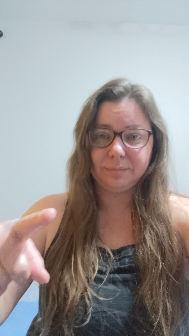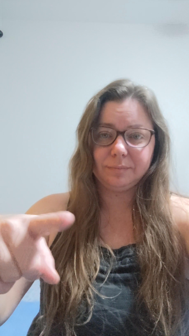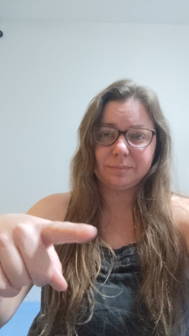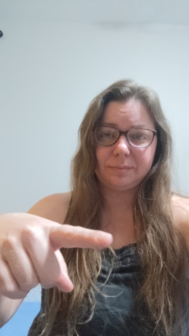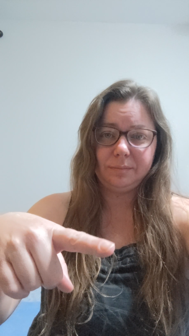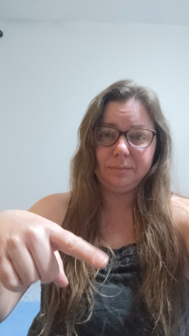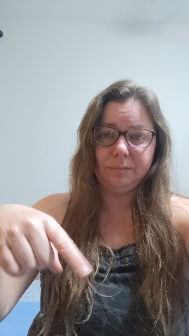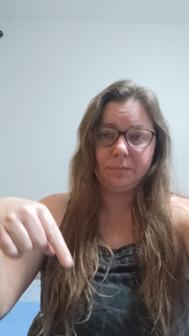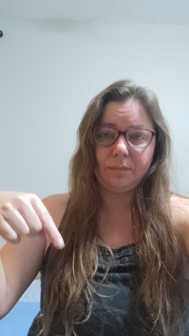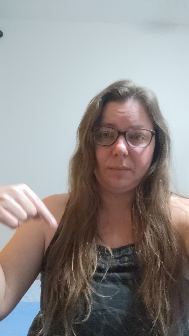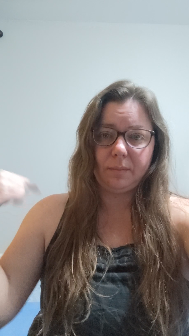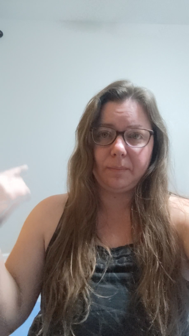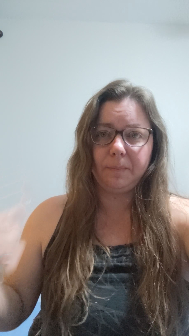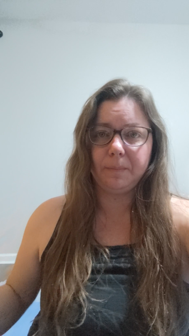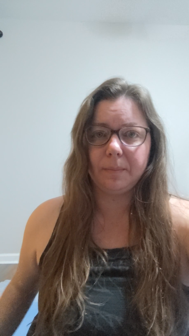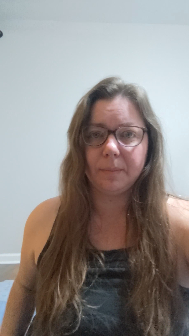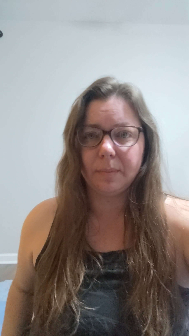long